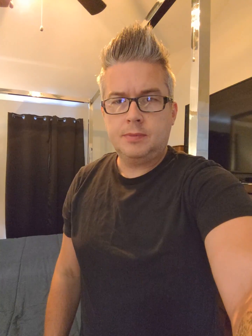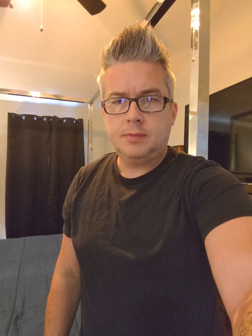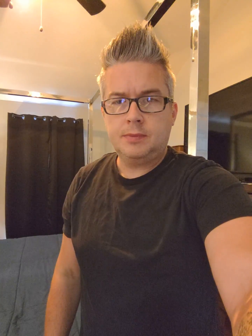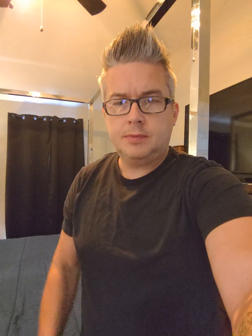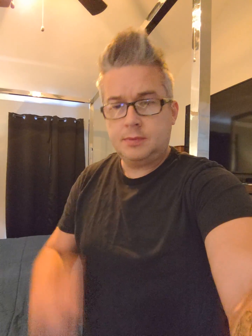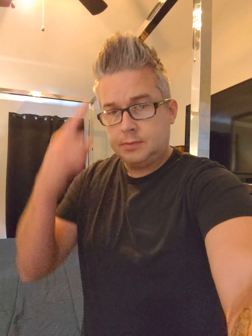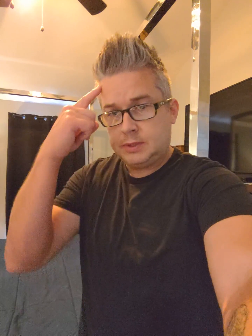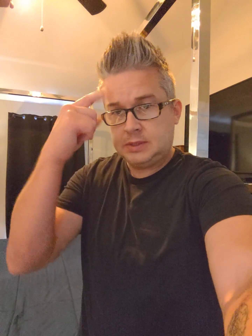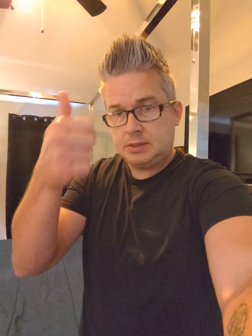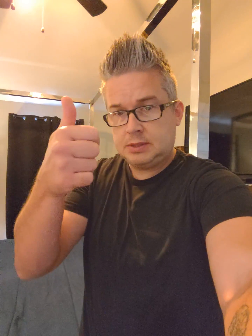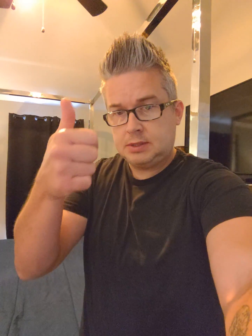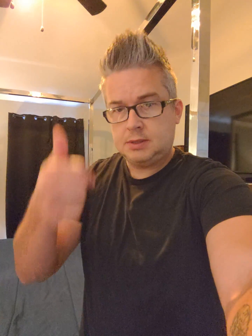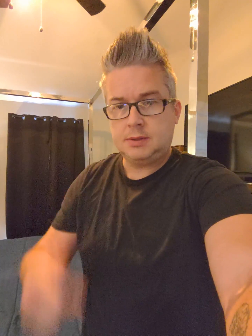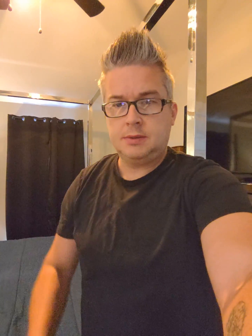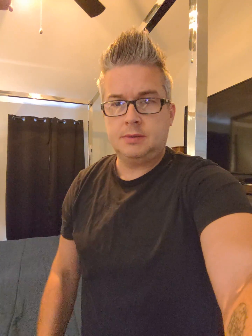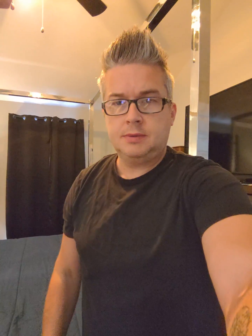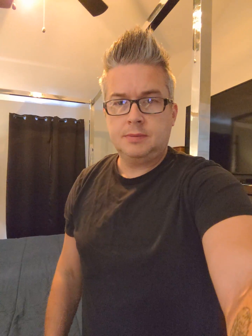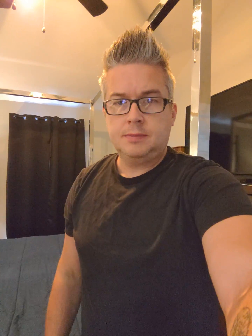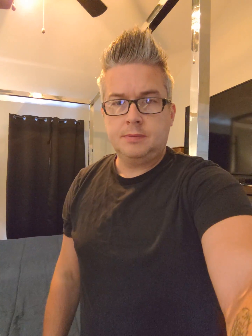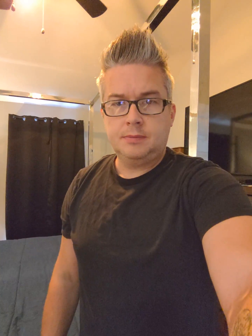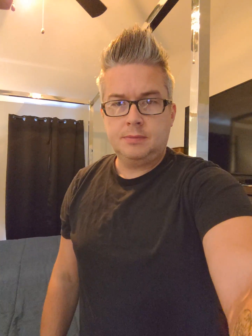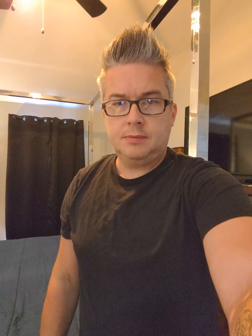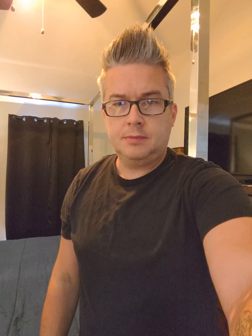dime